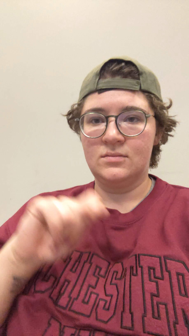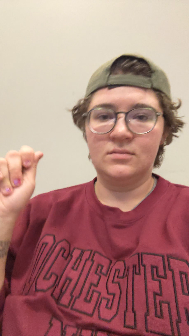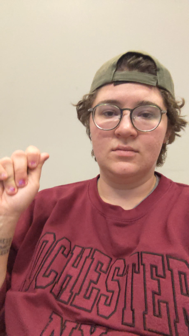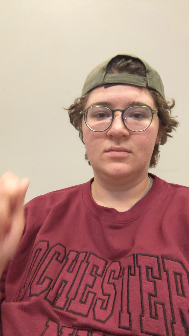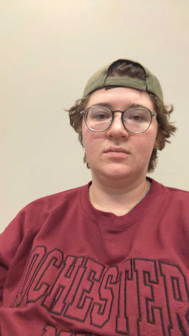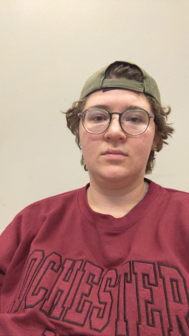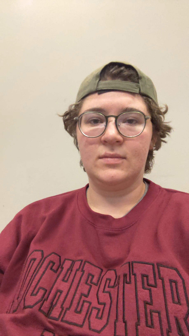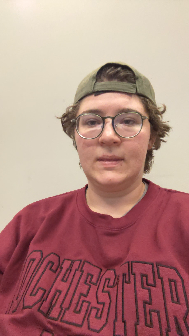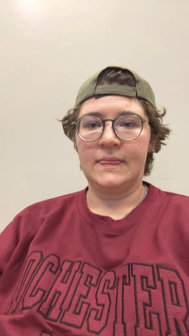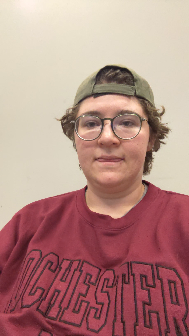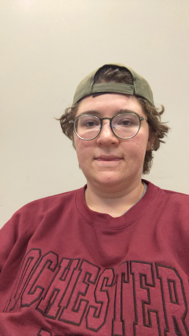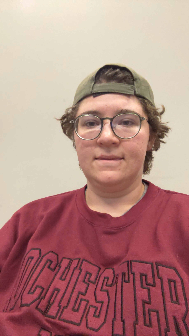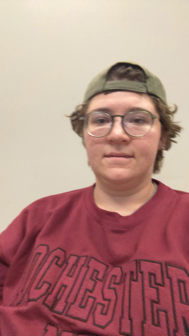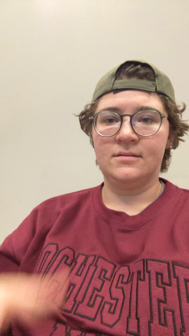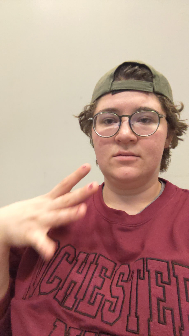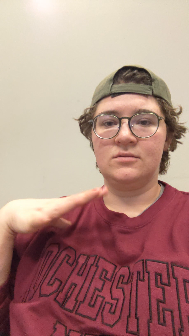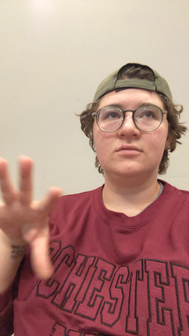dress